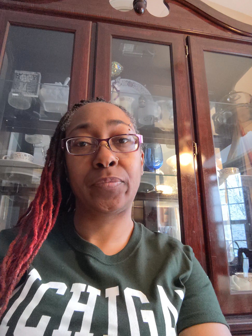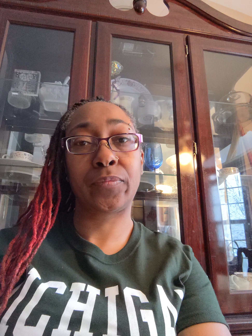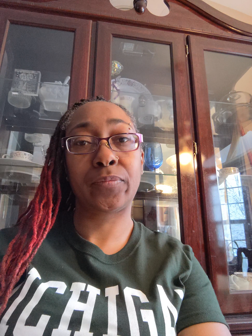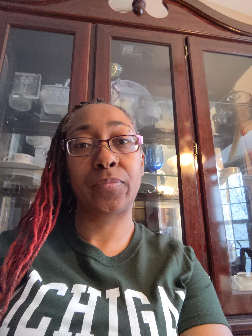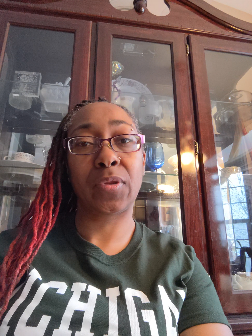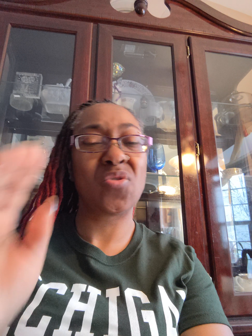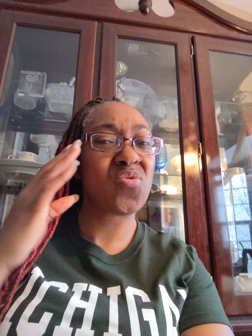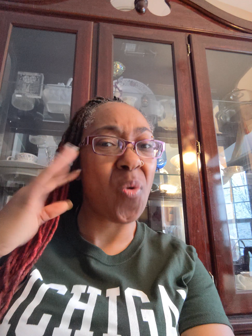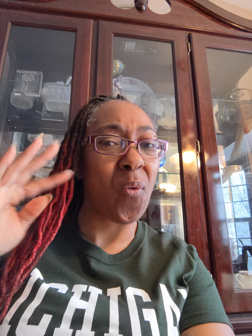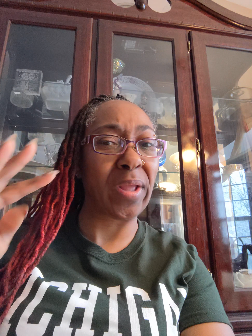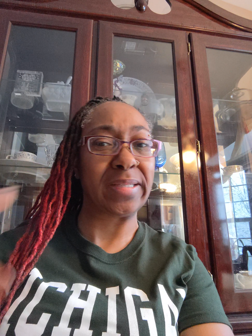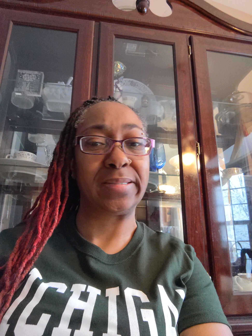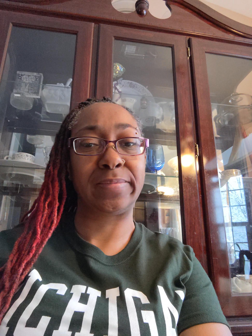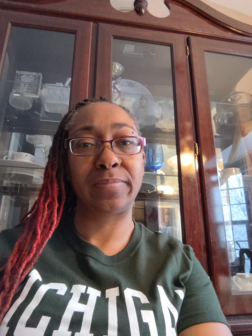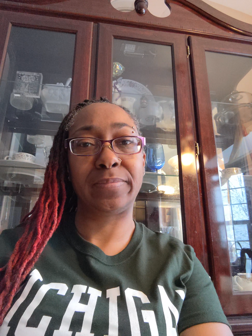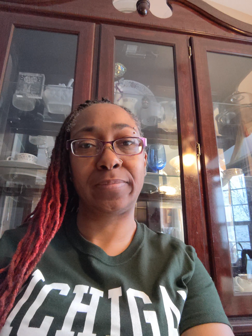noisy